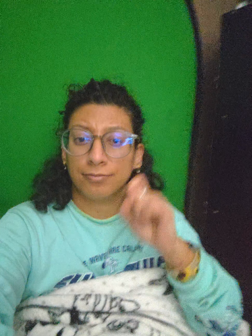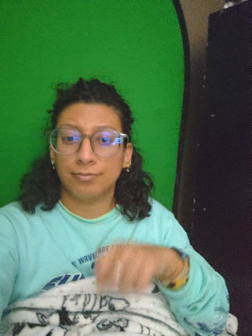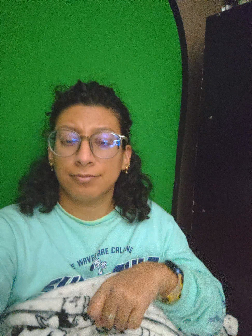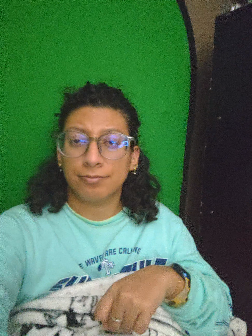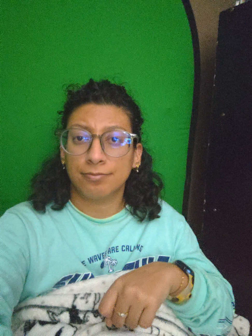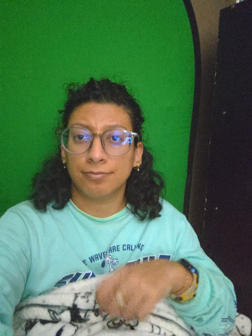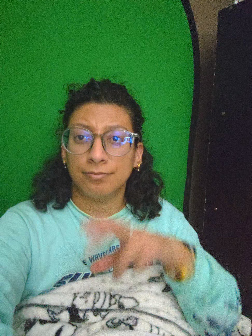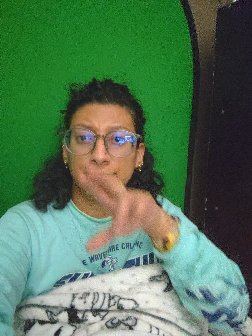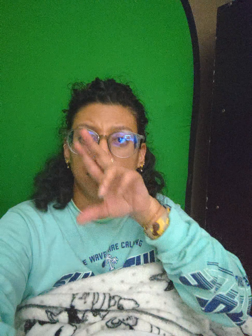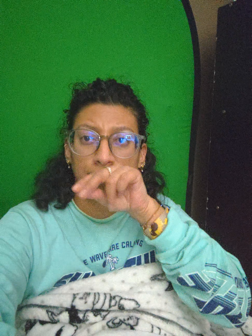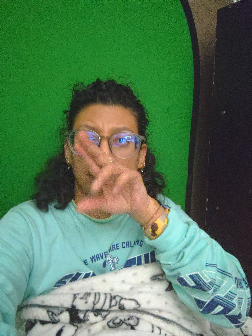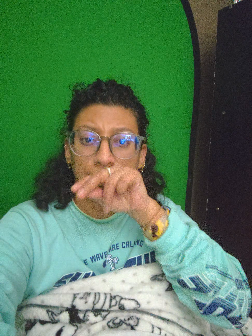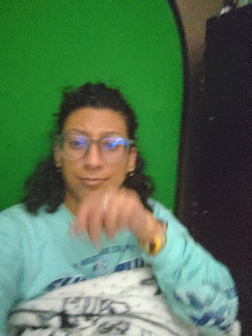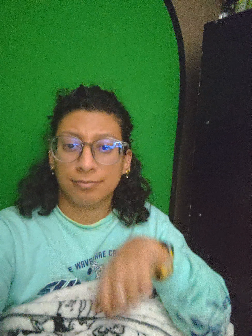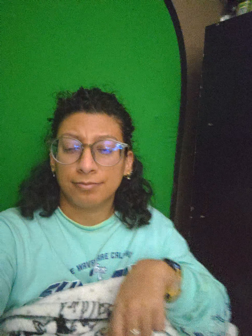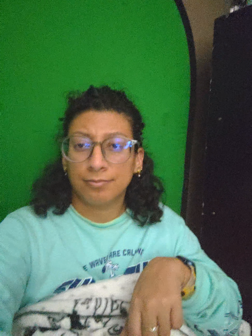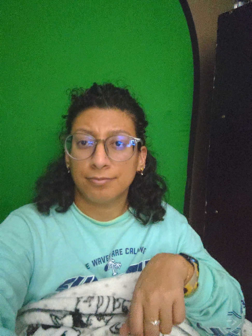goose